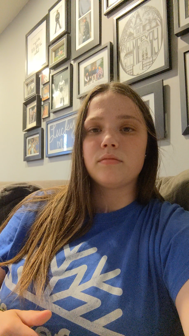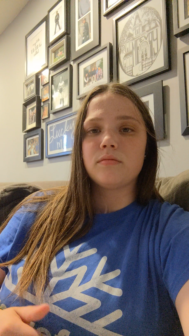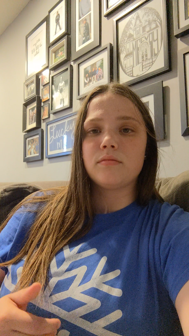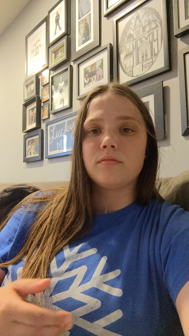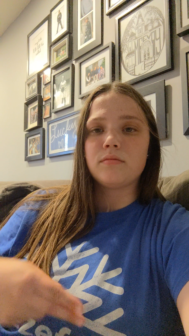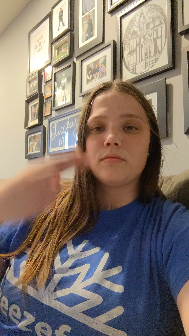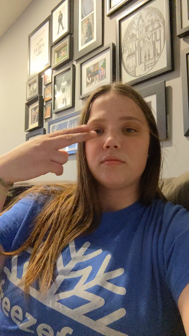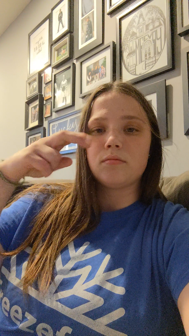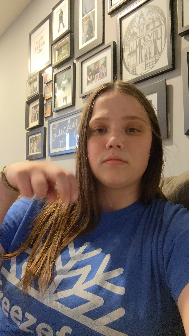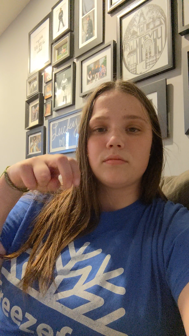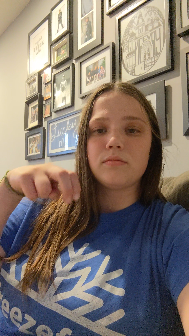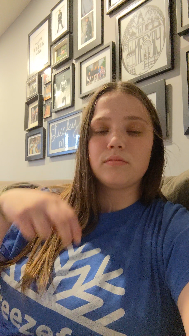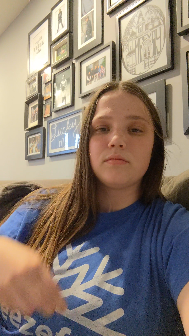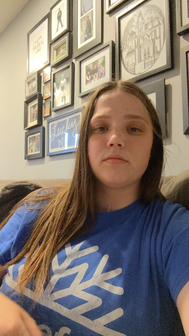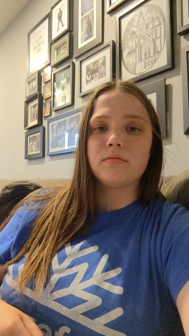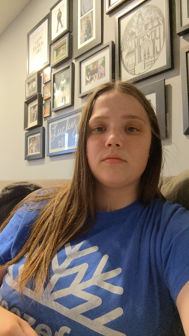high chair